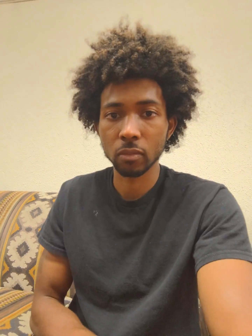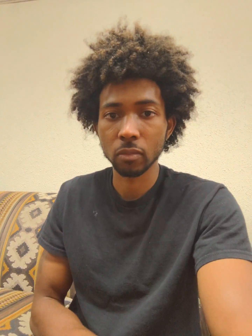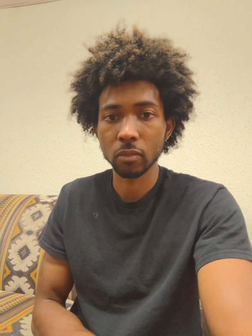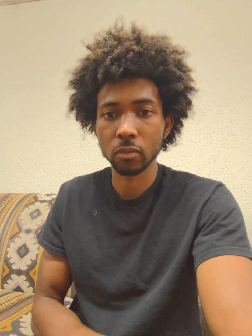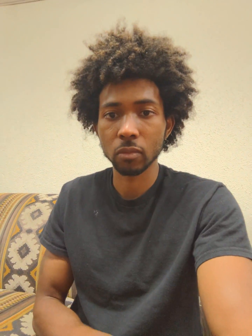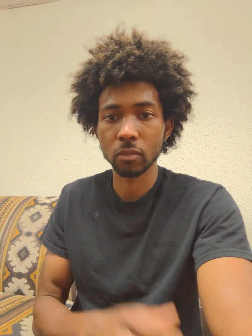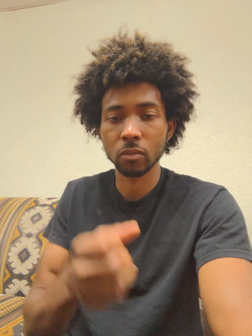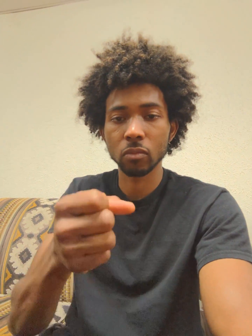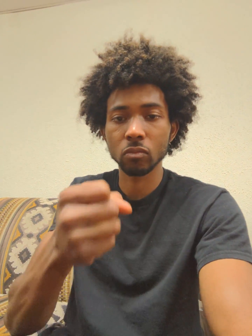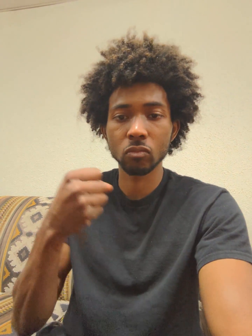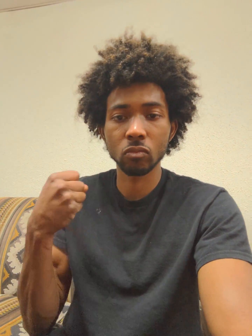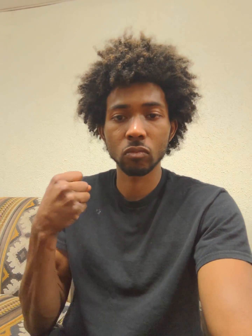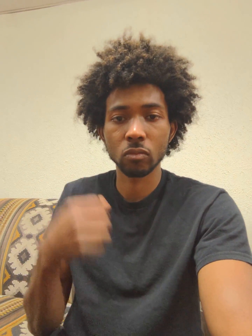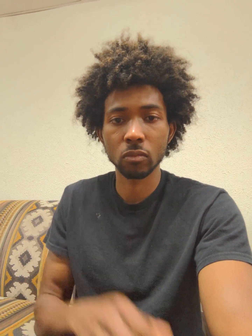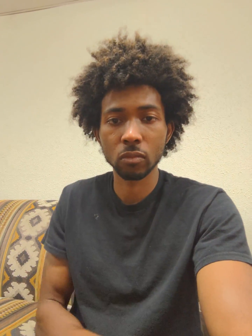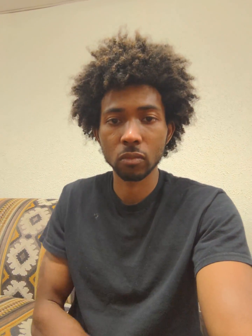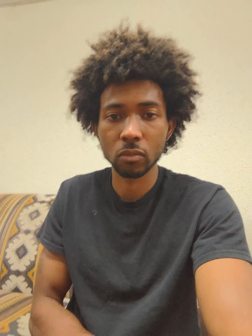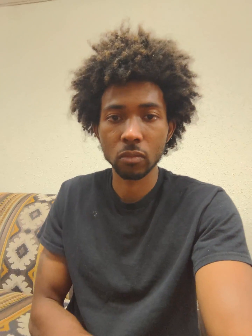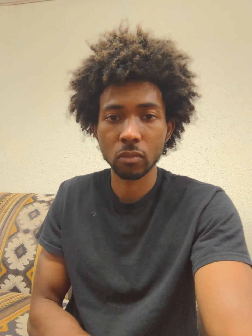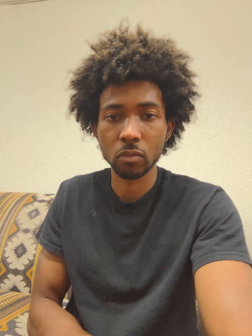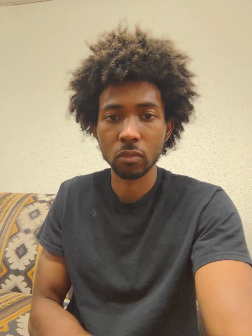pull